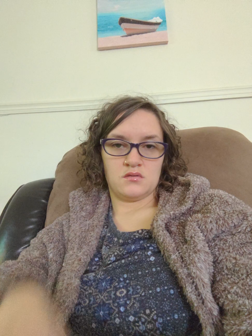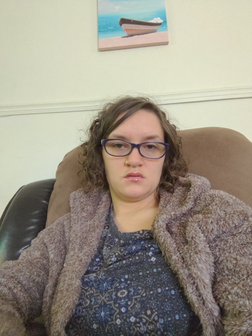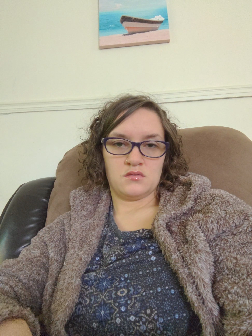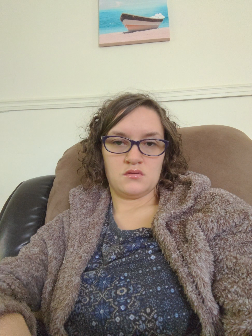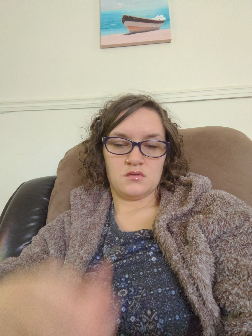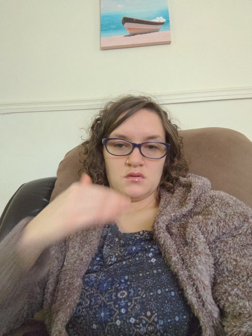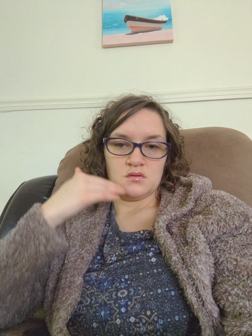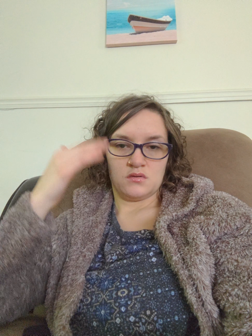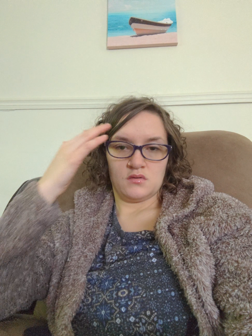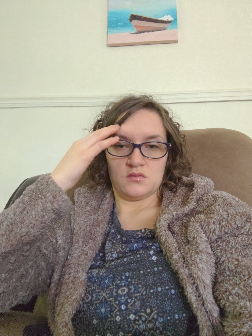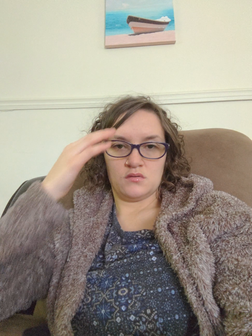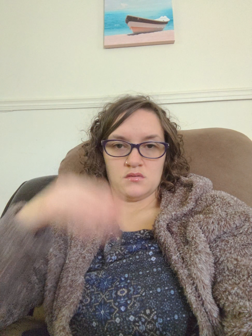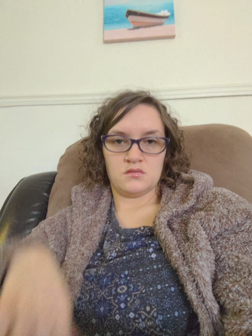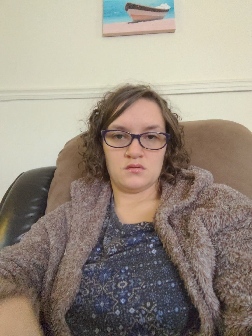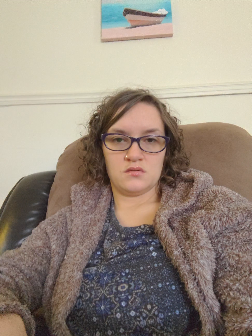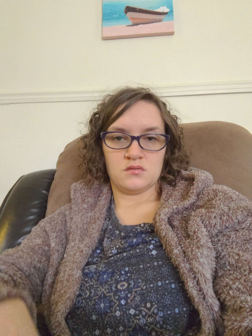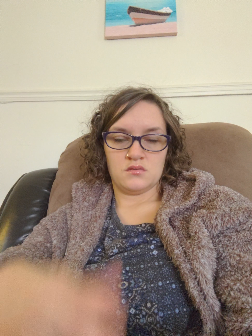head